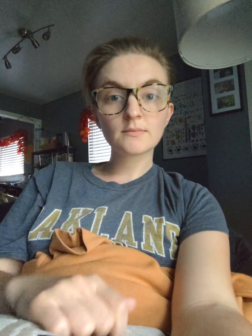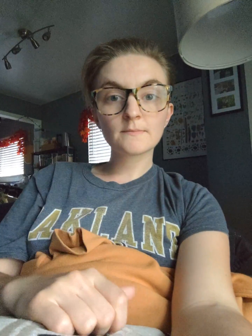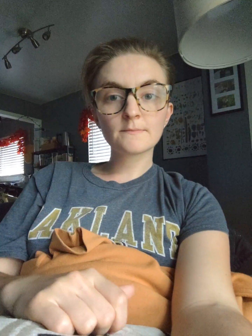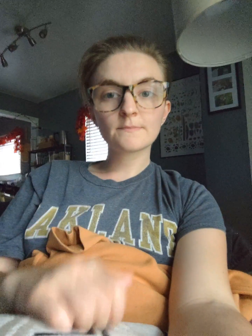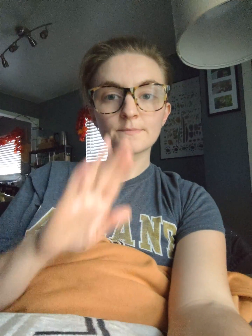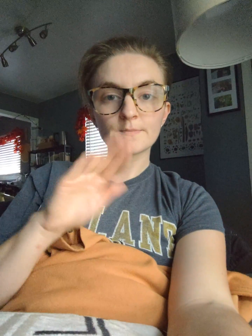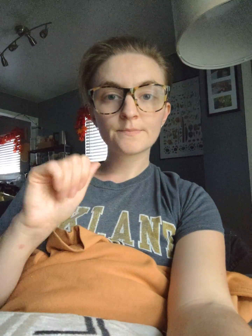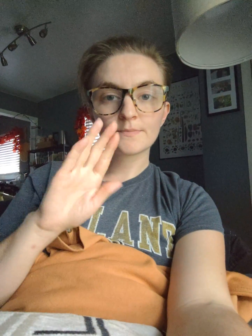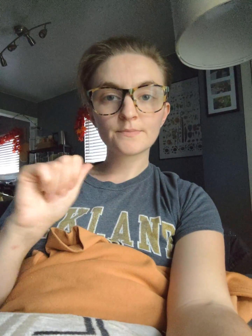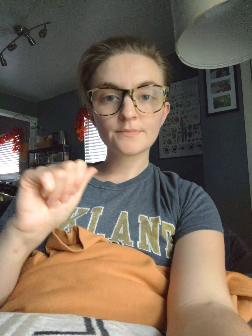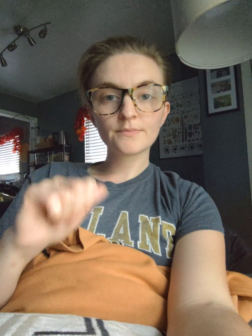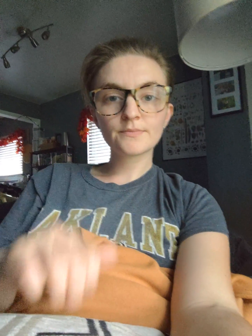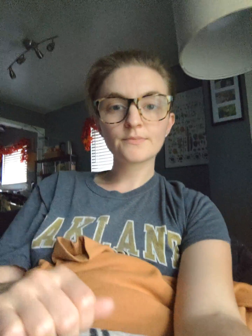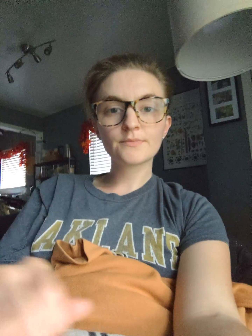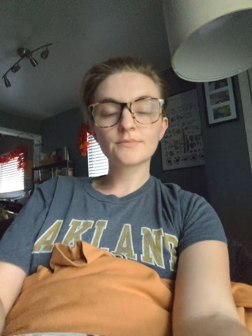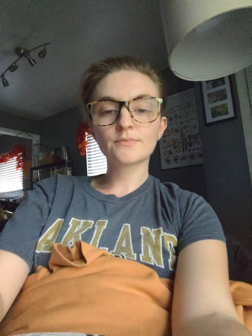baa baa